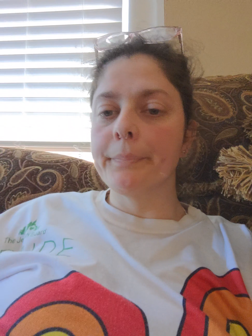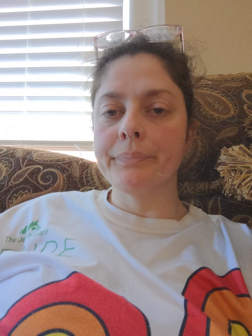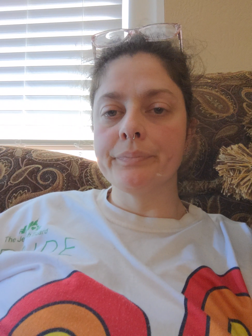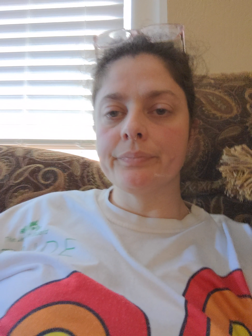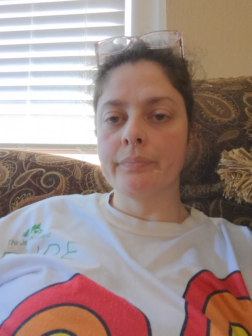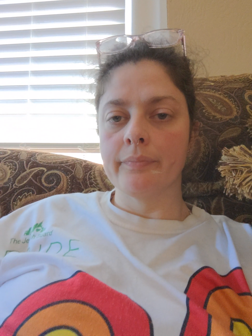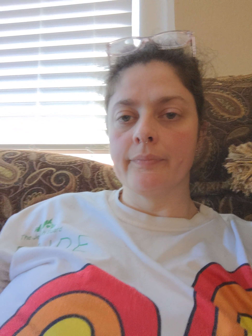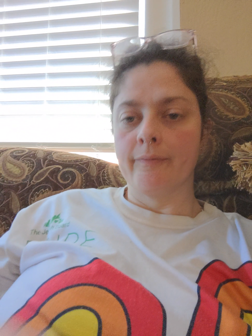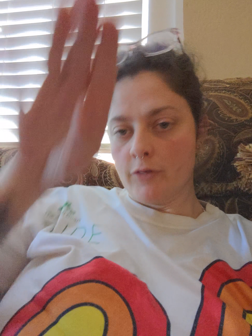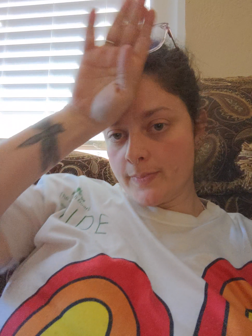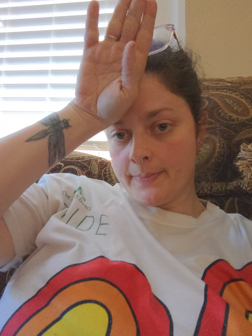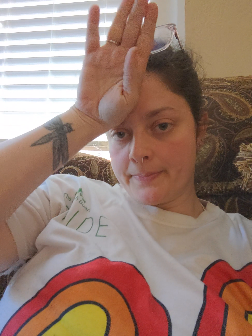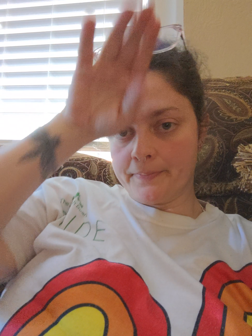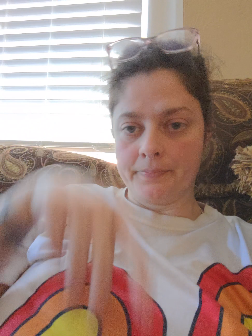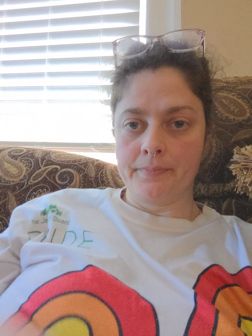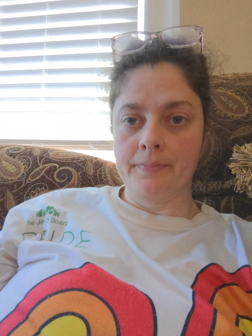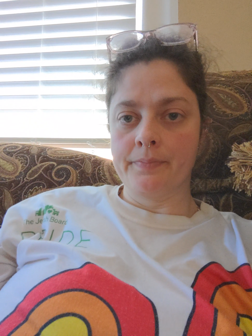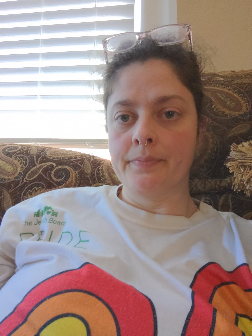fireman